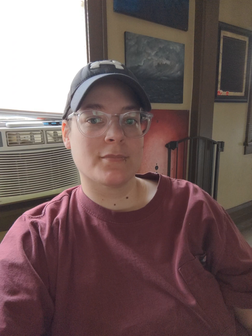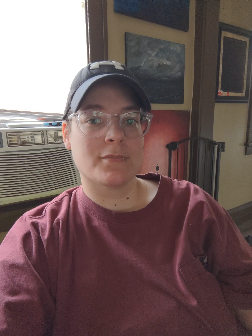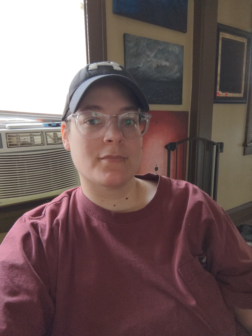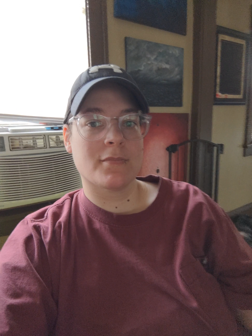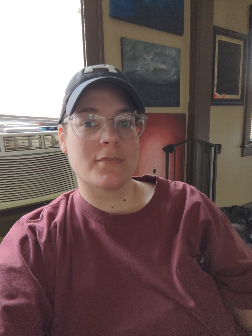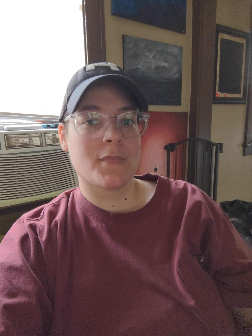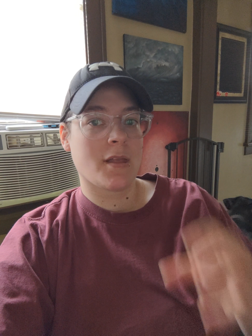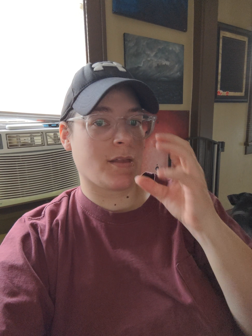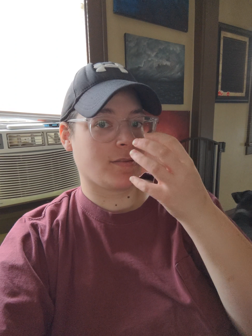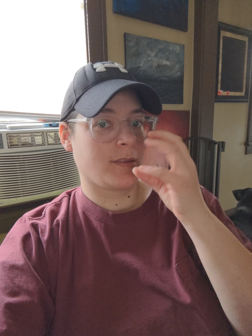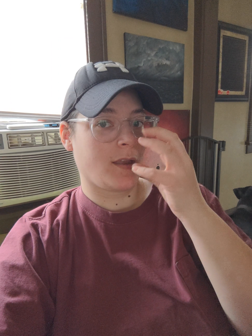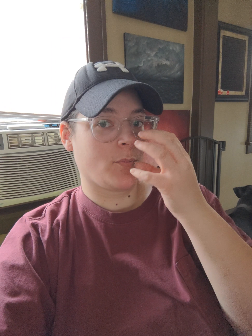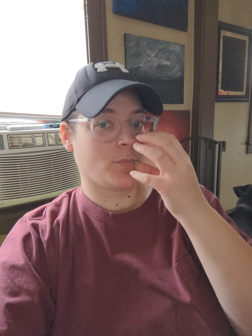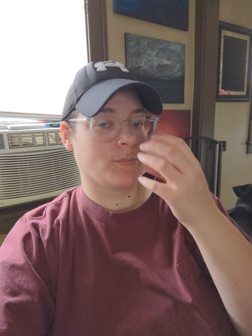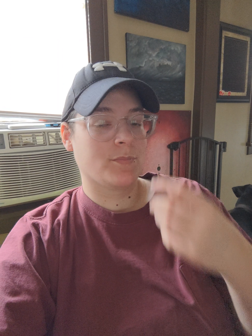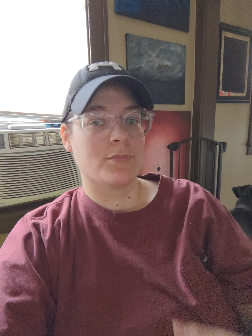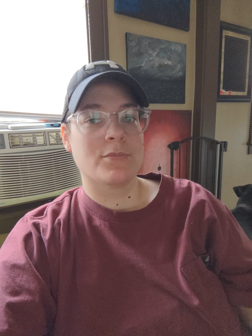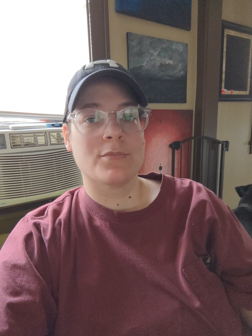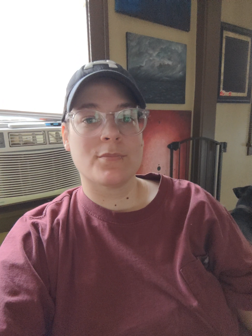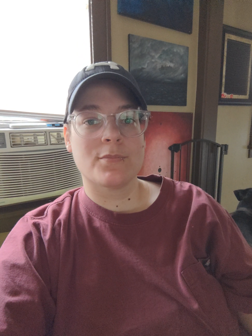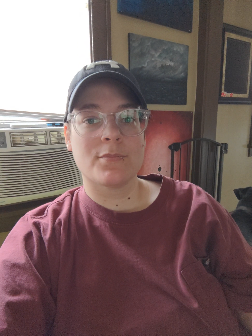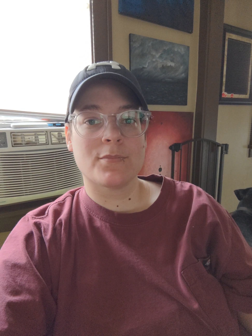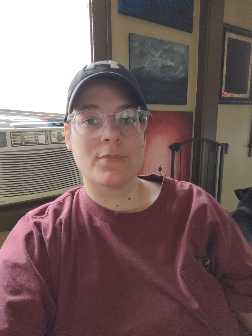clown